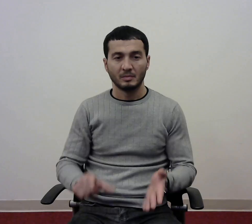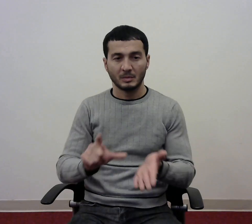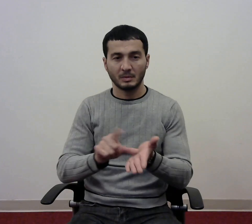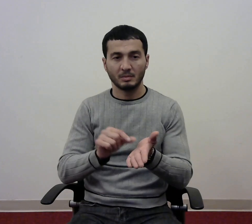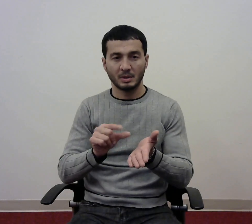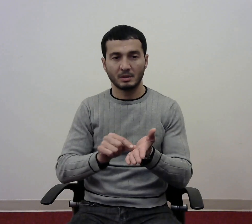pensiya